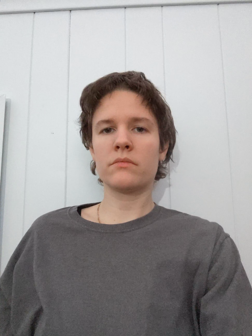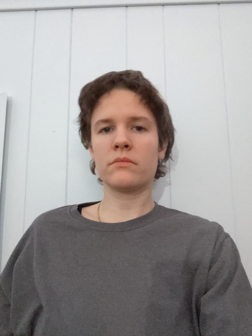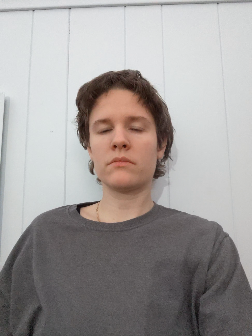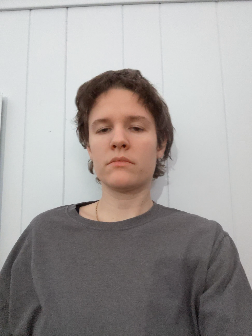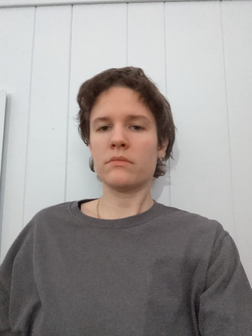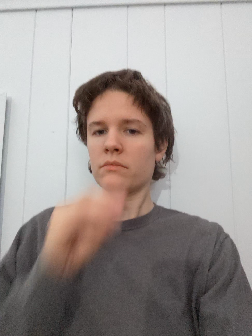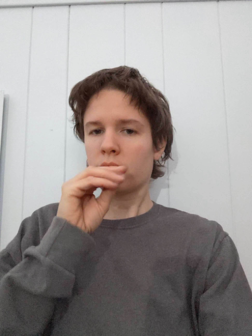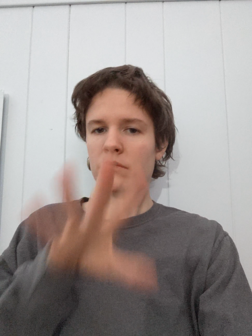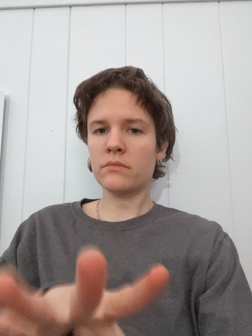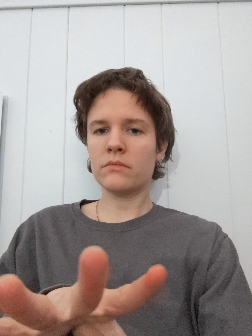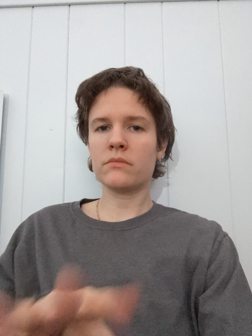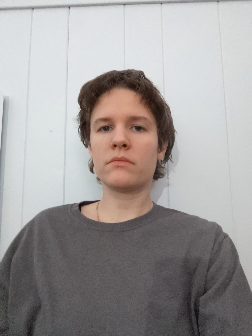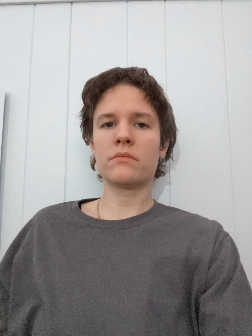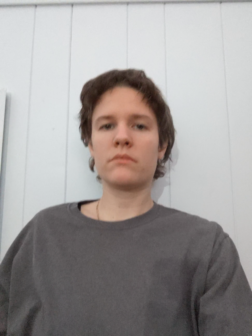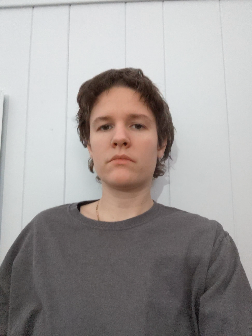blow